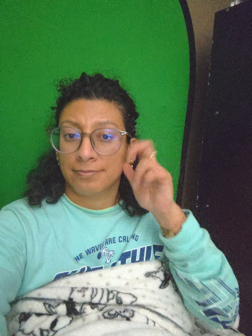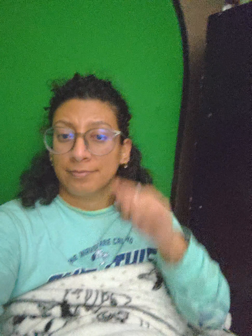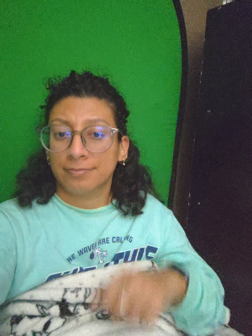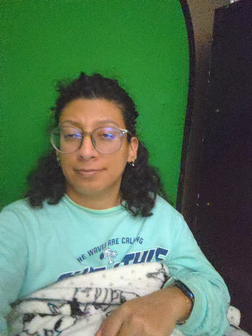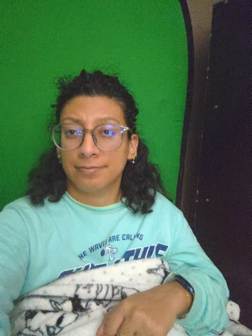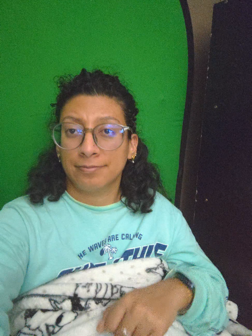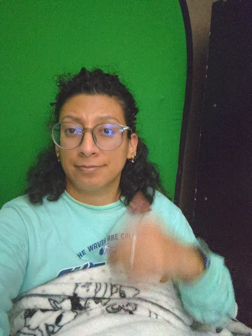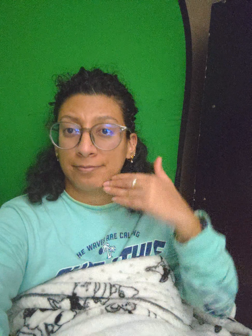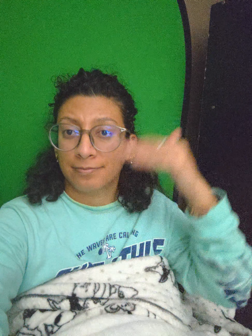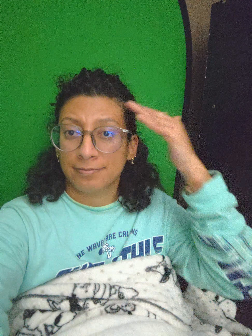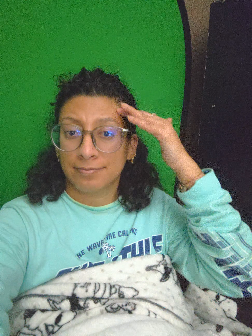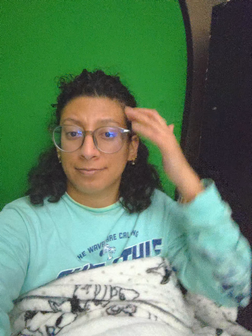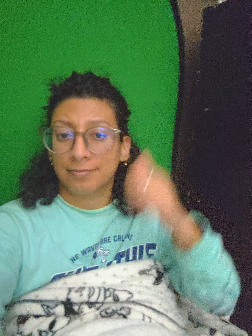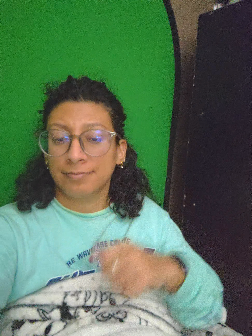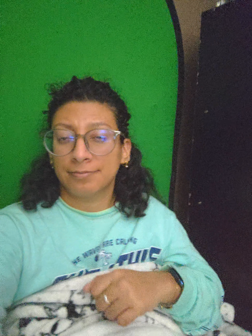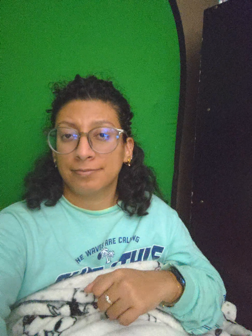head